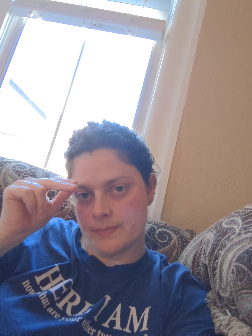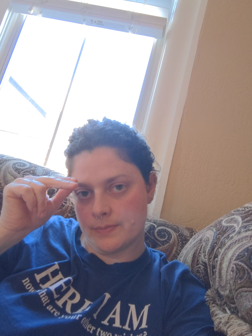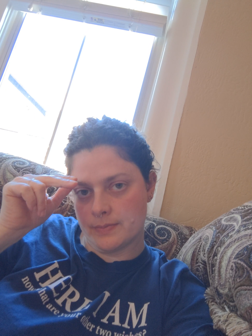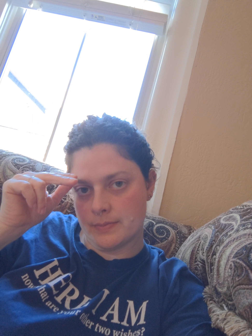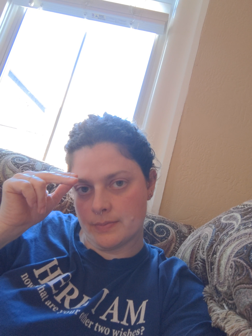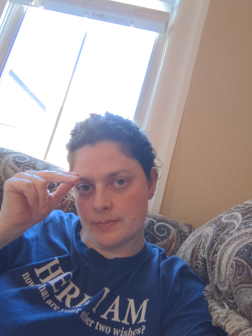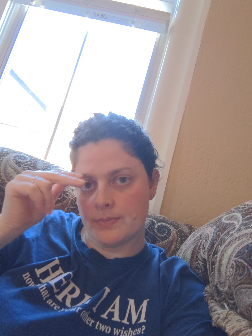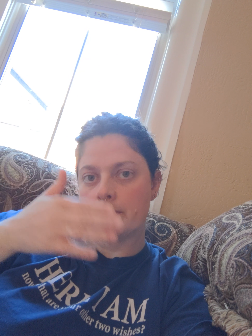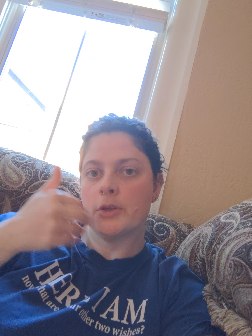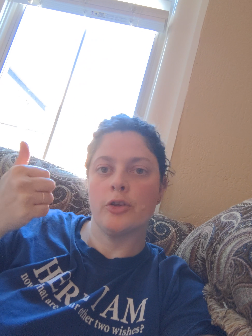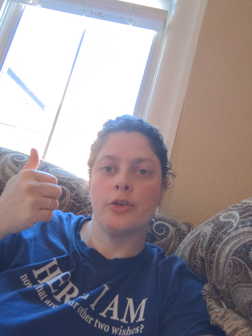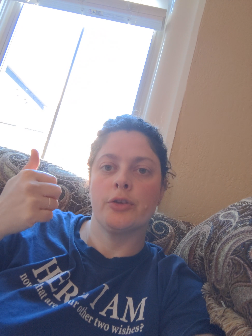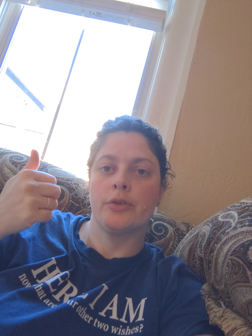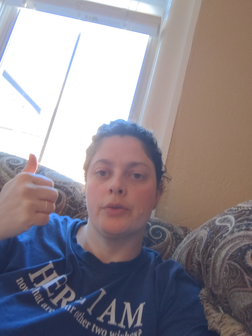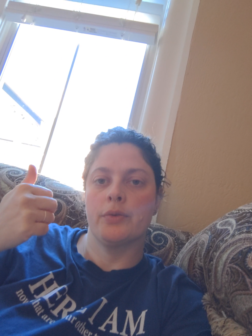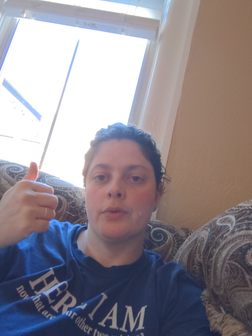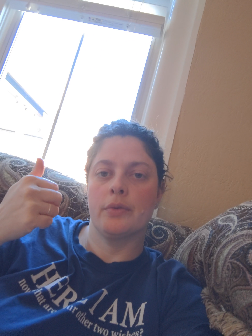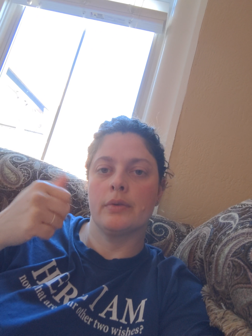better